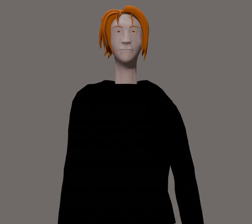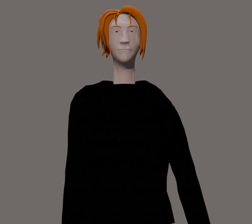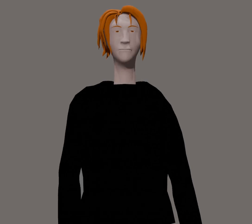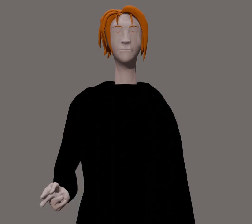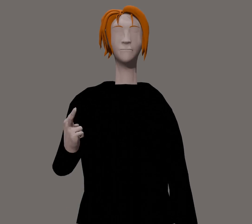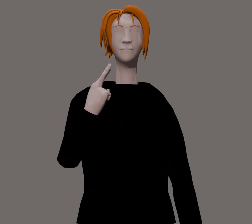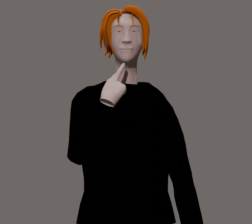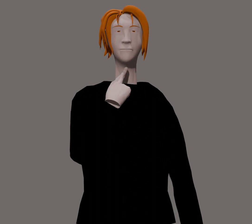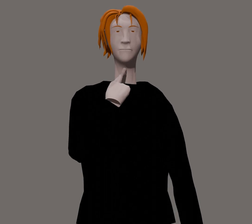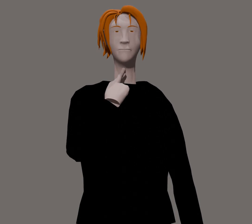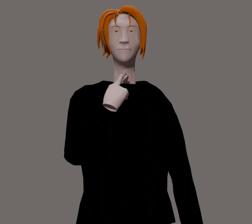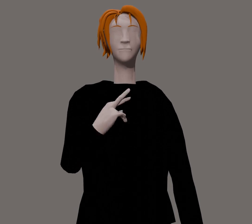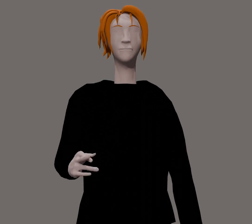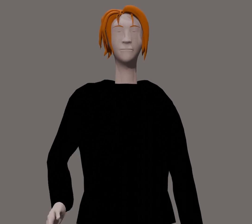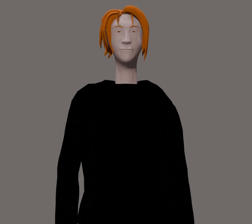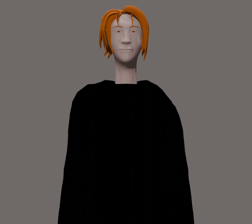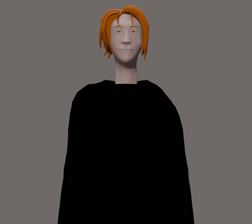Confine